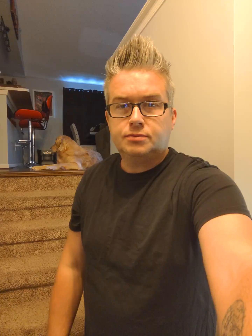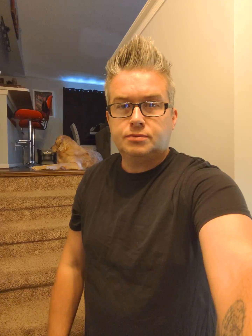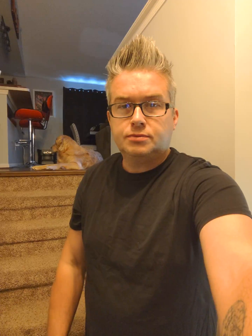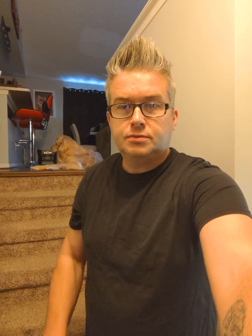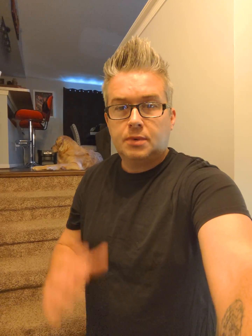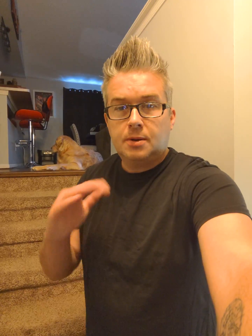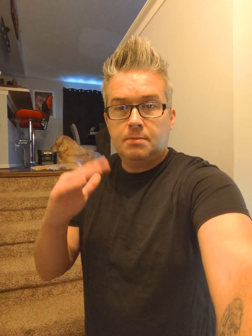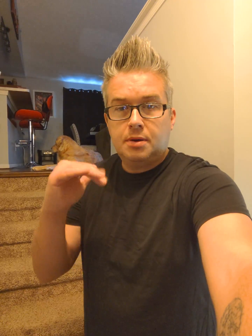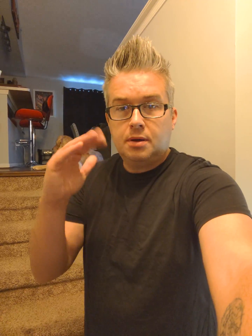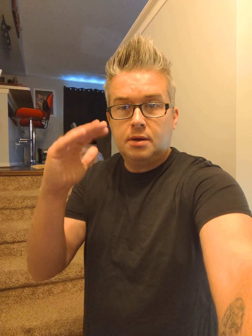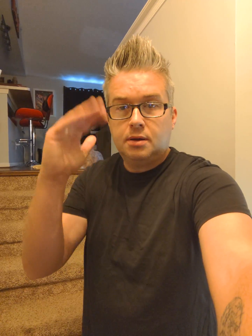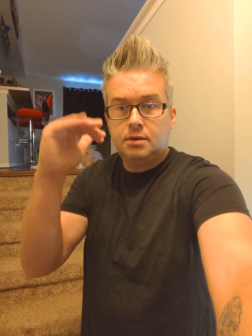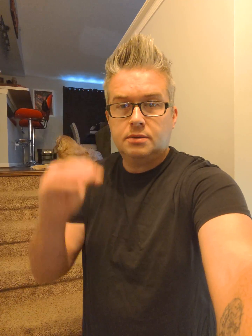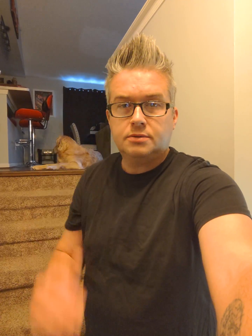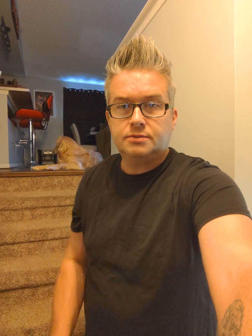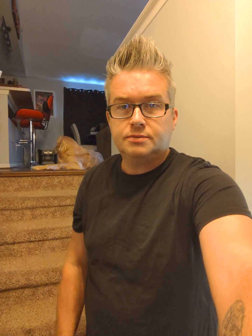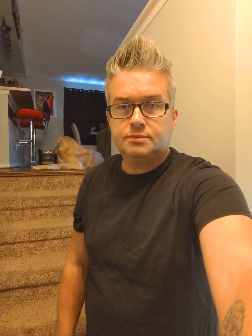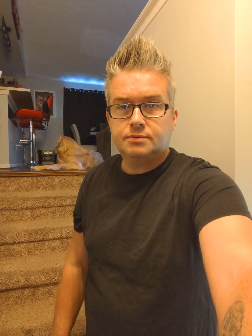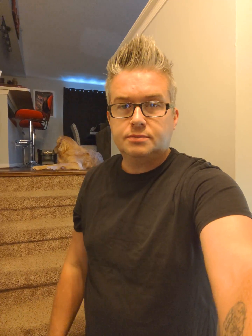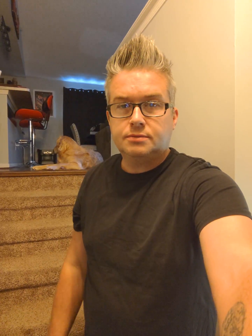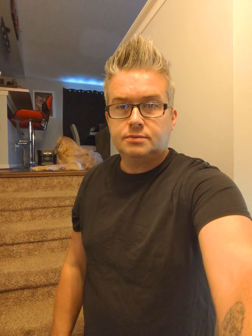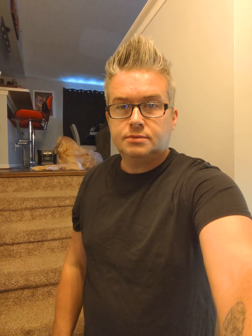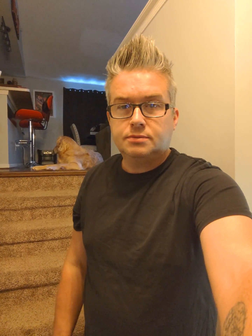build